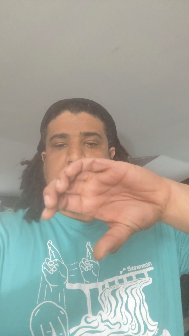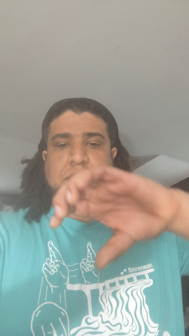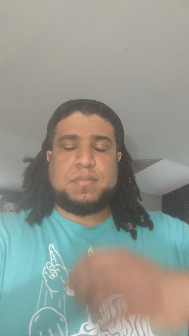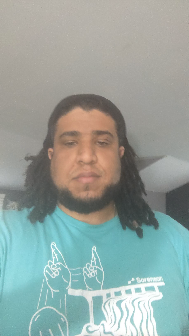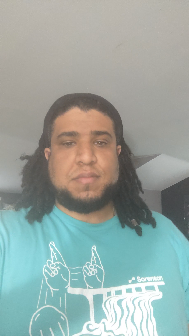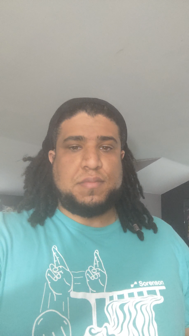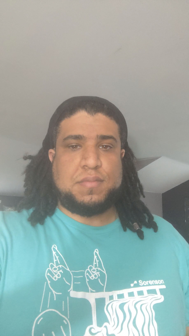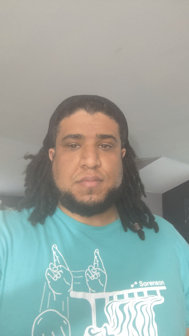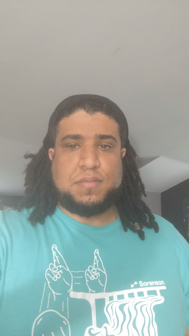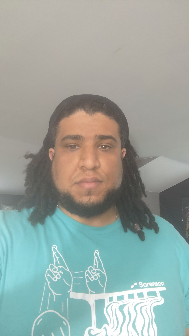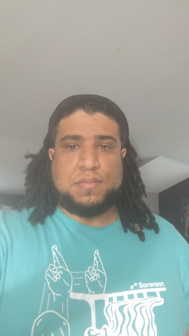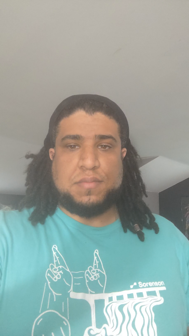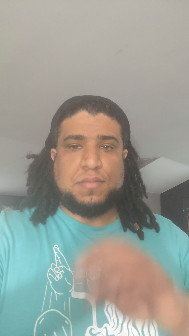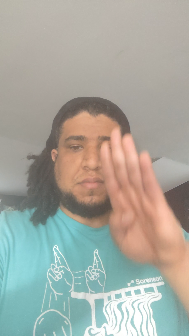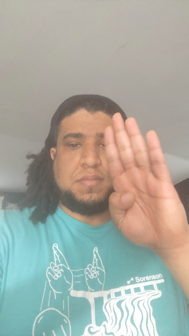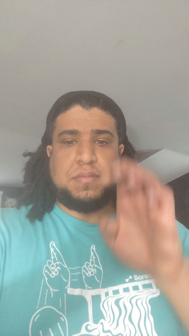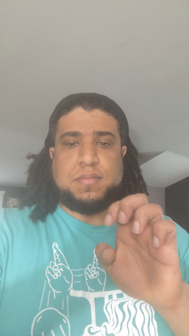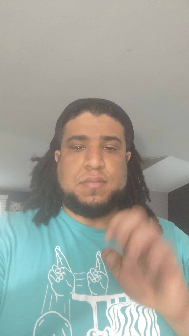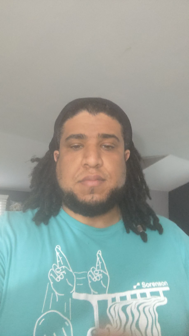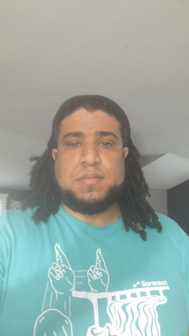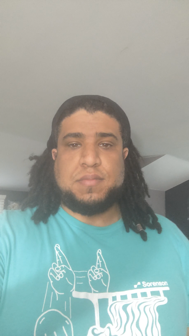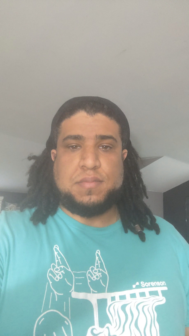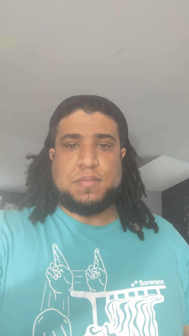be